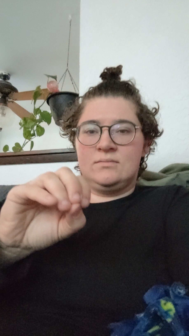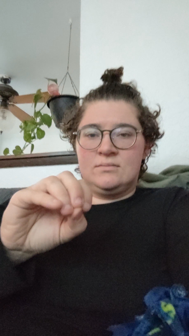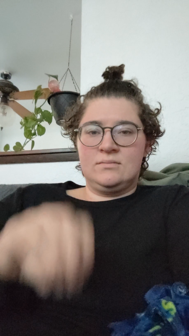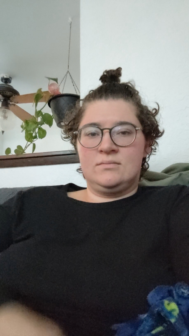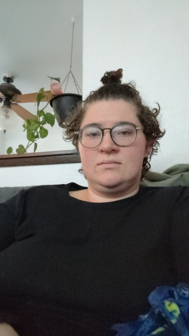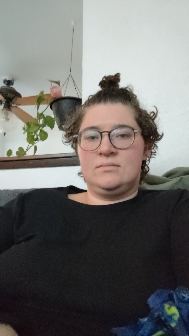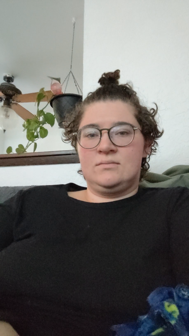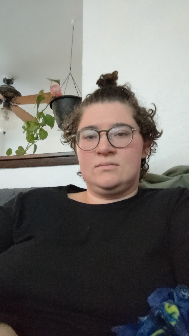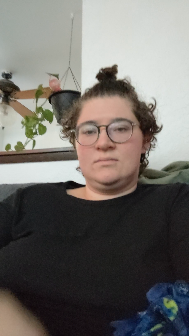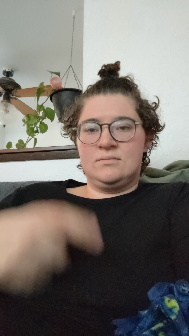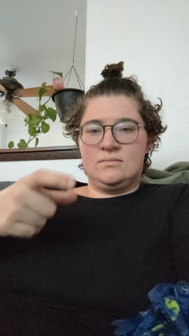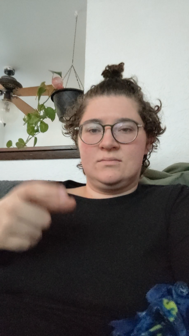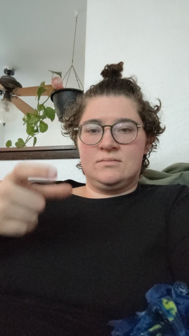plate